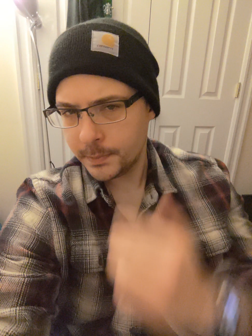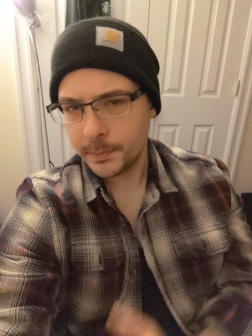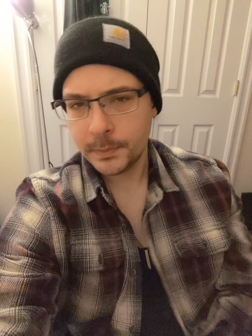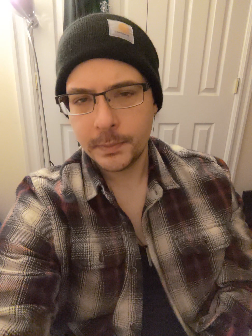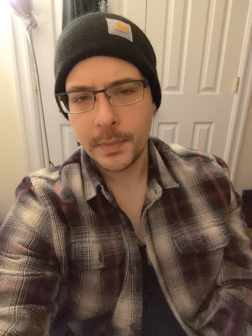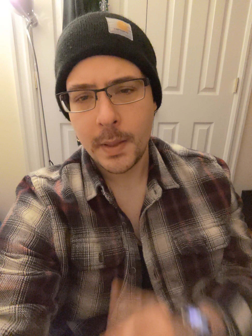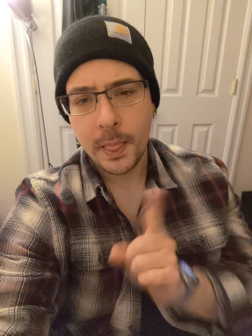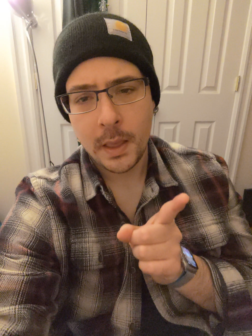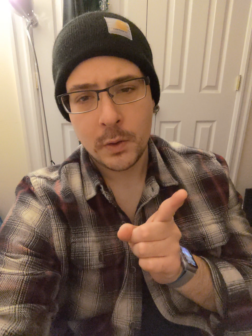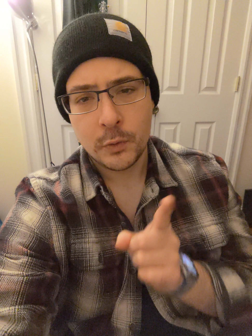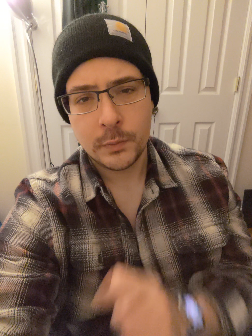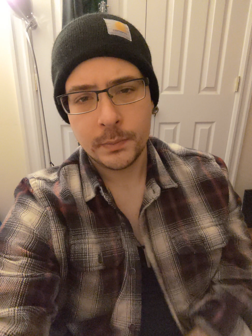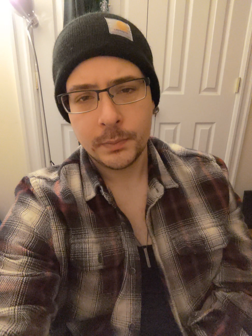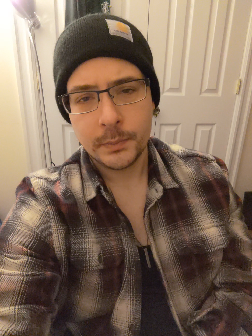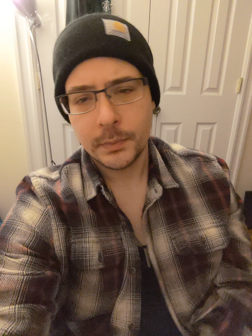there